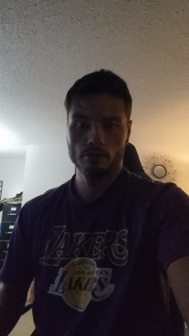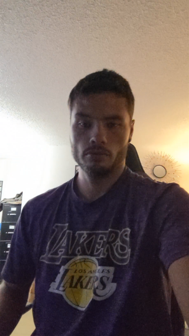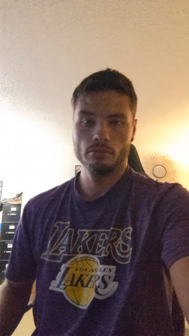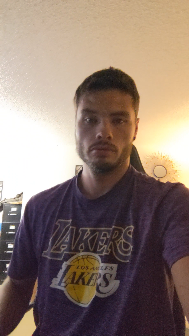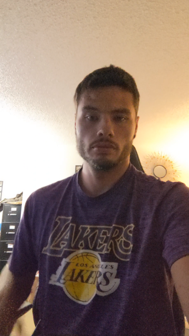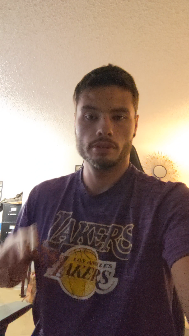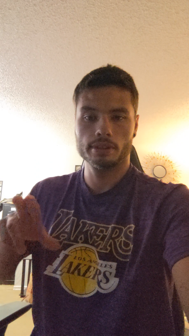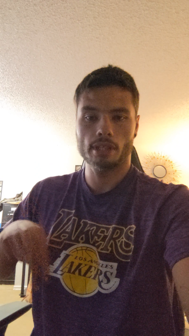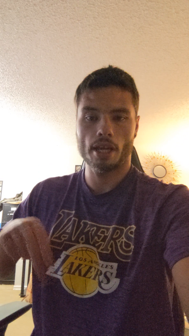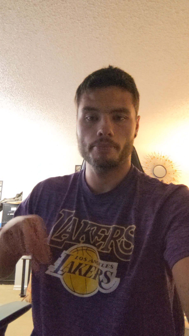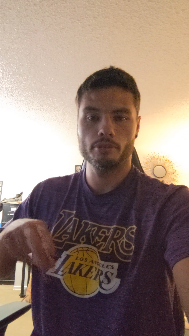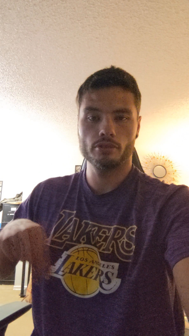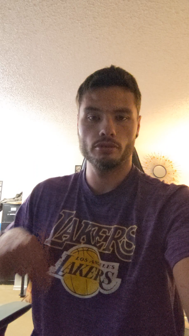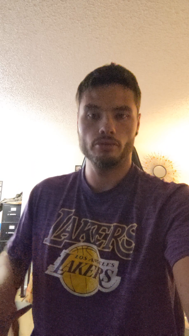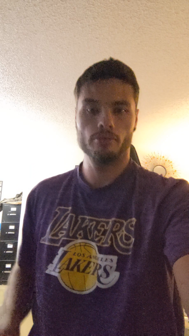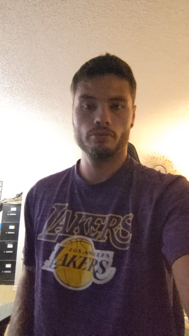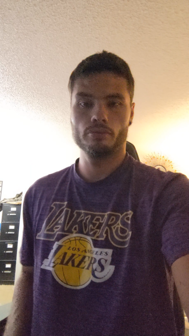diaper